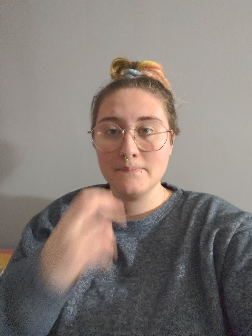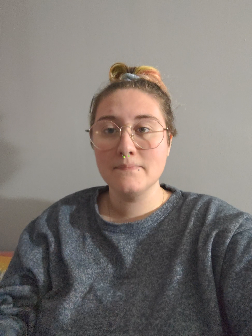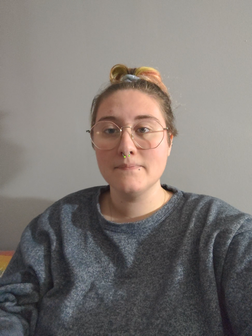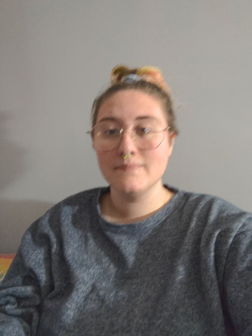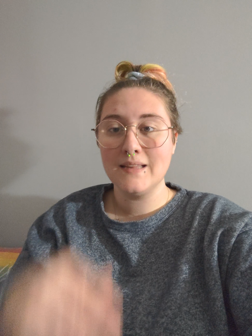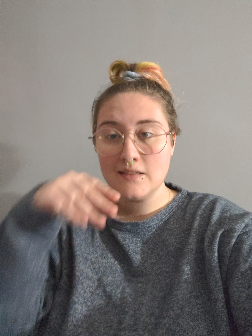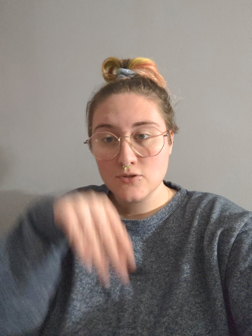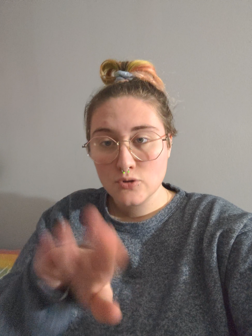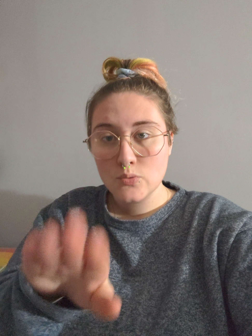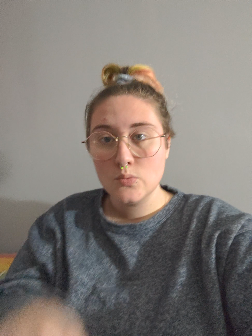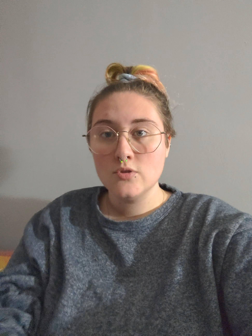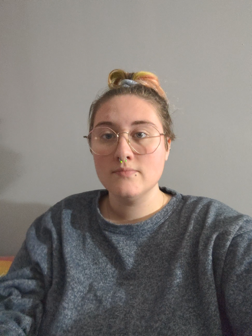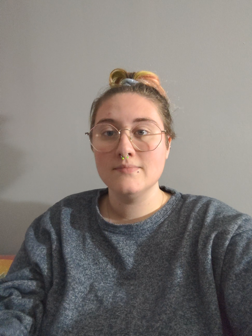into